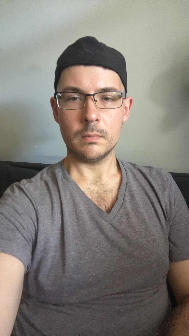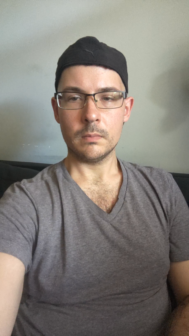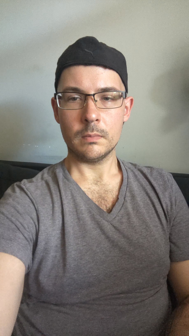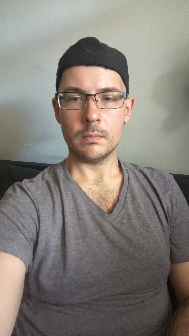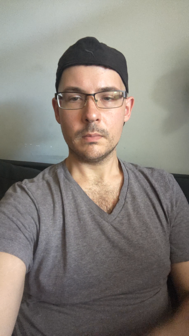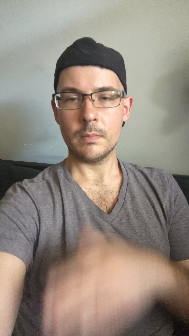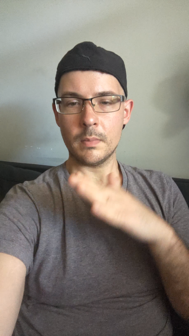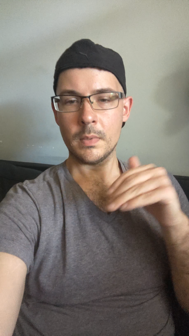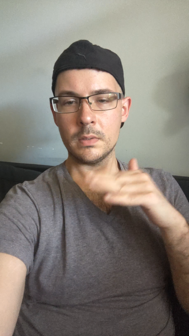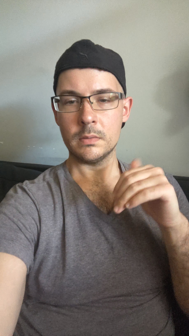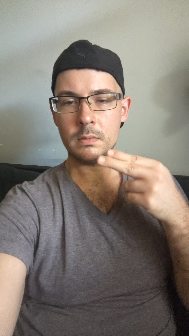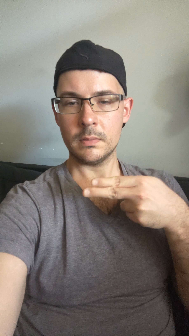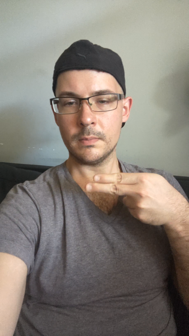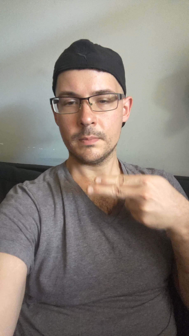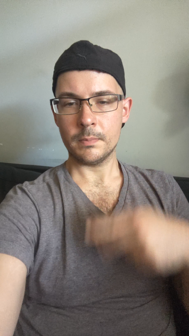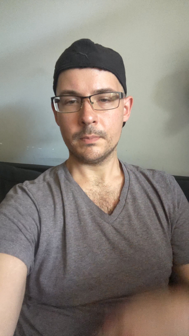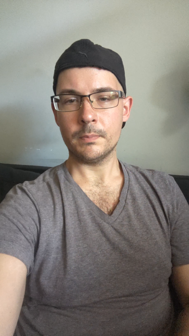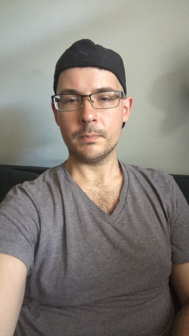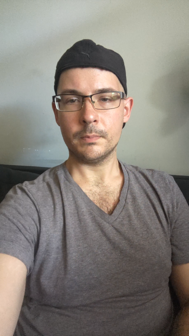pet's name